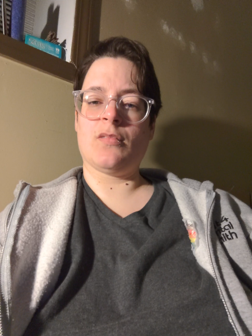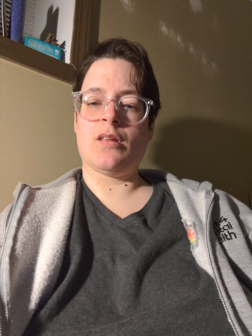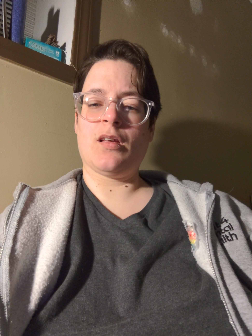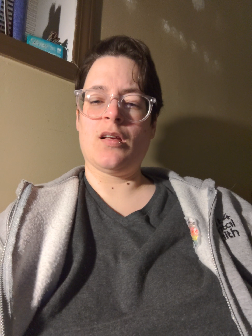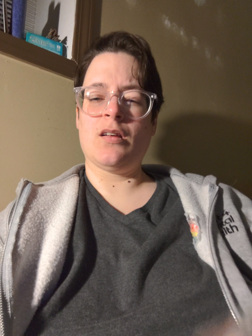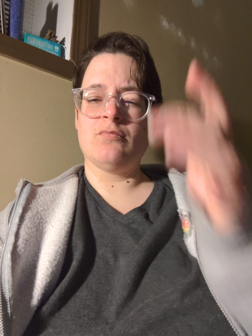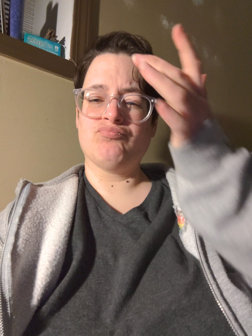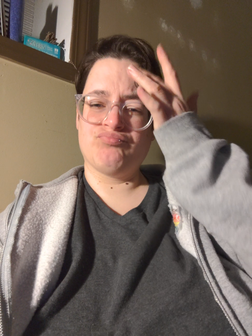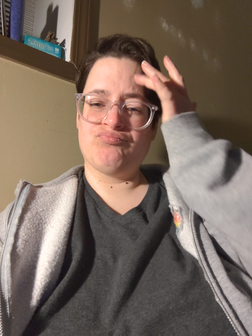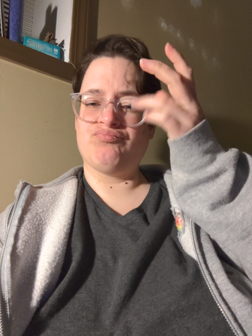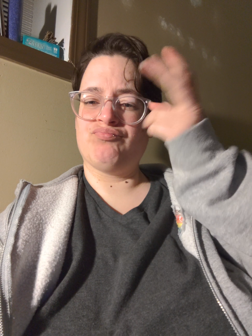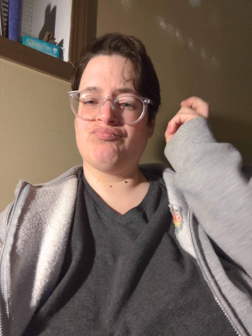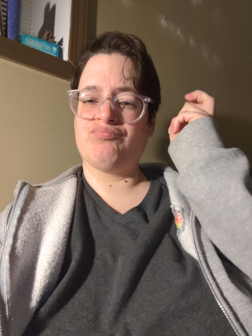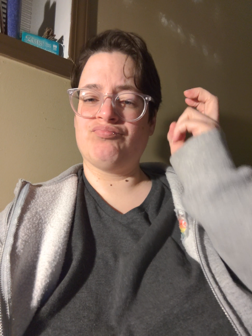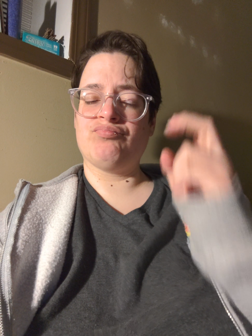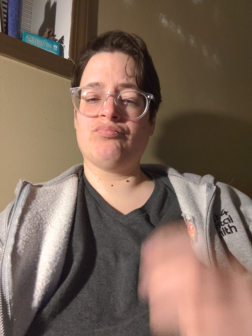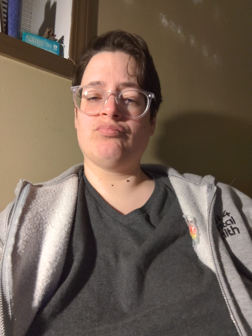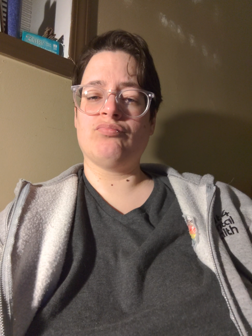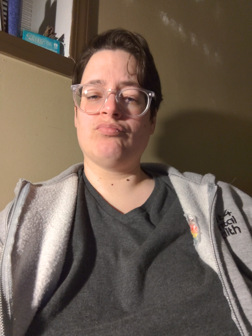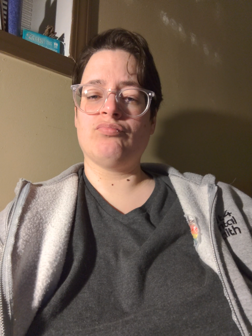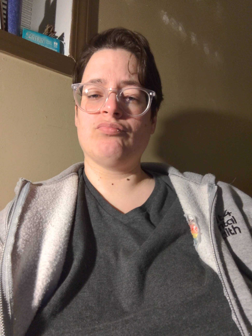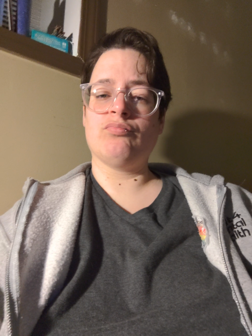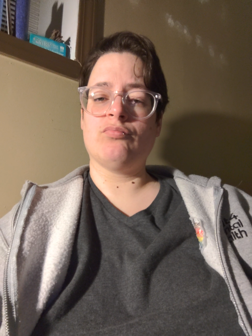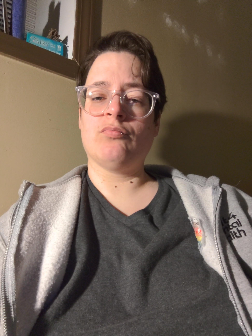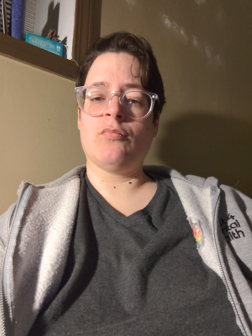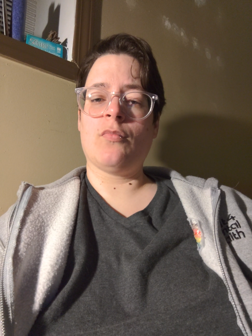sick